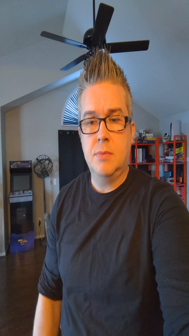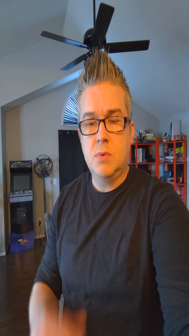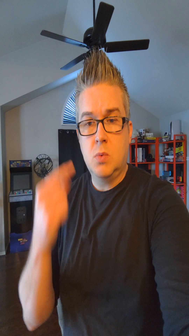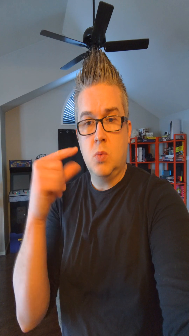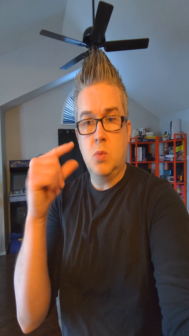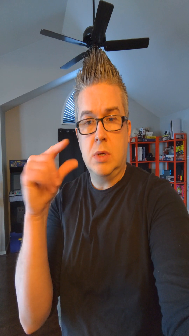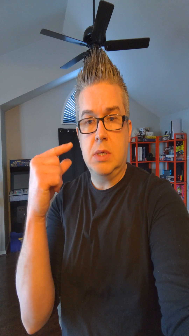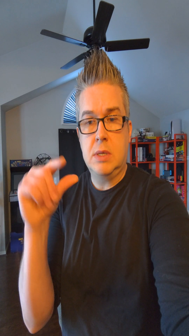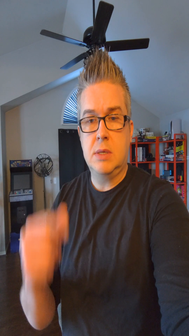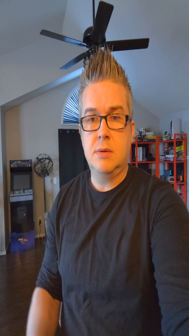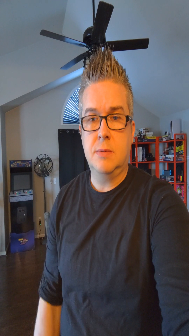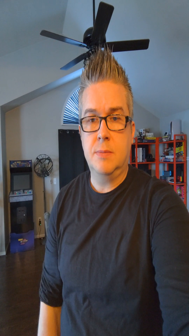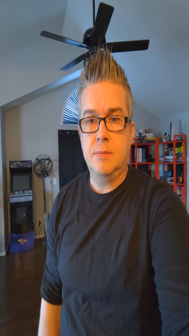green